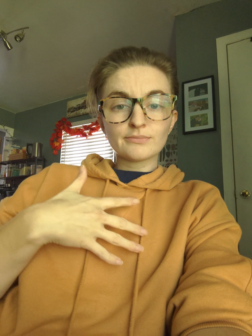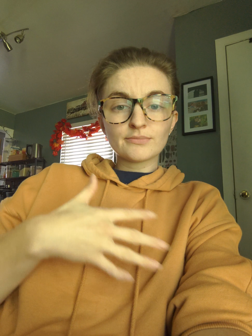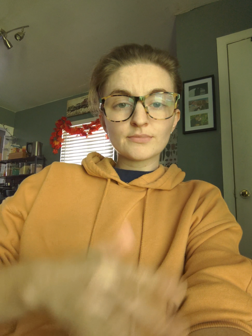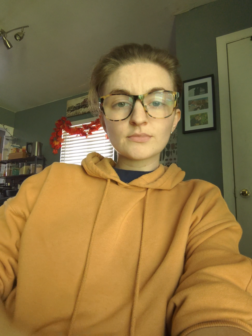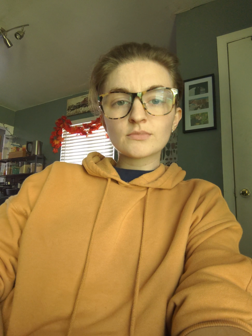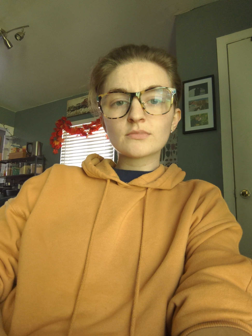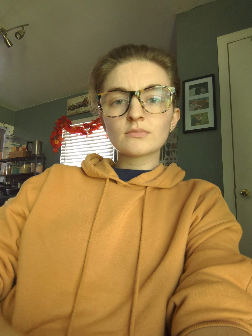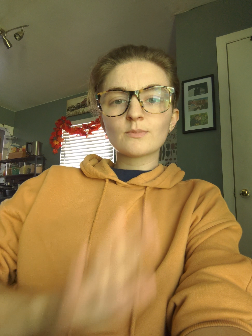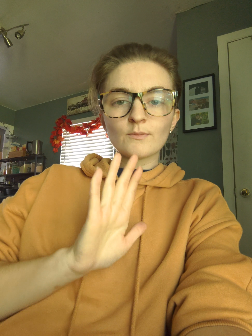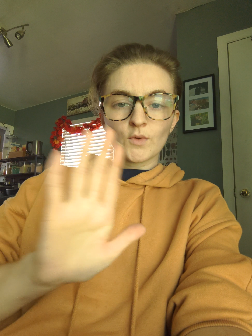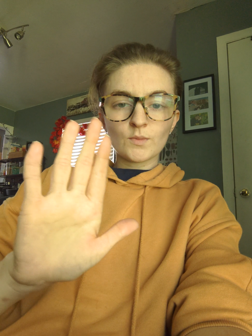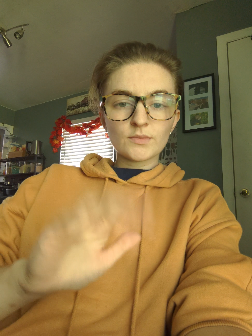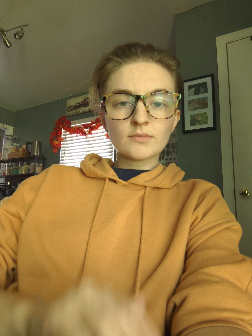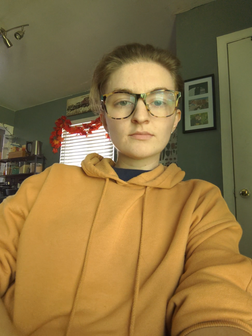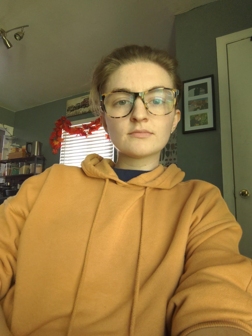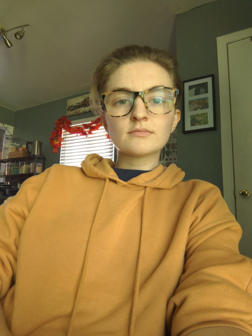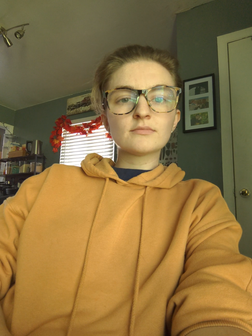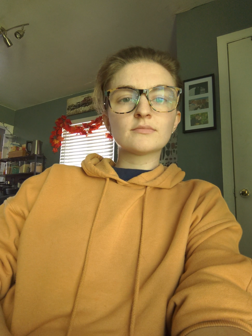push